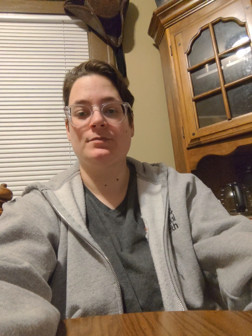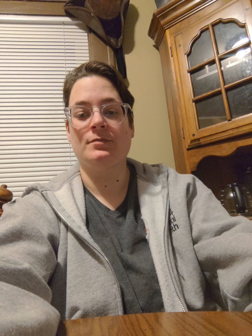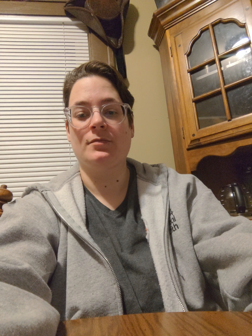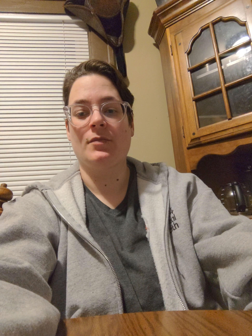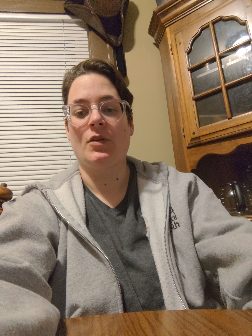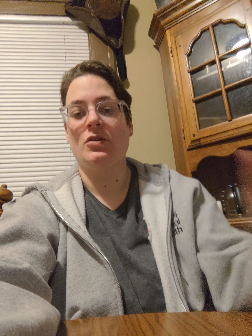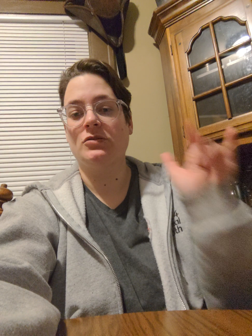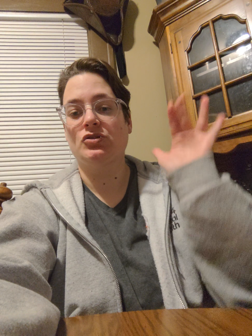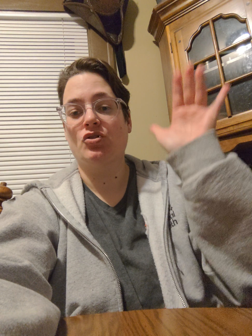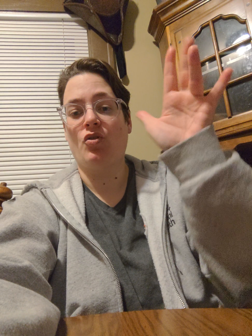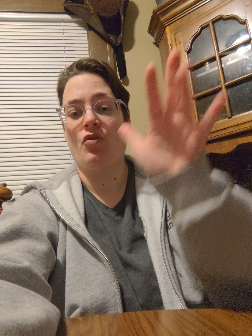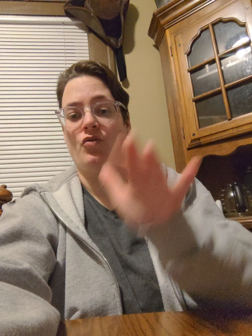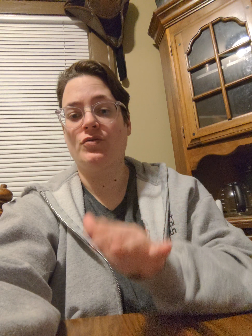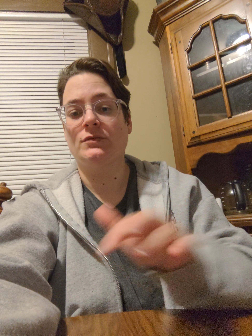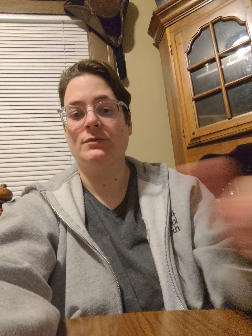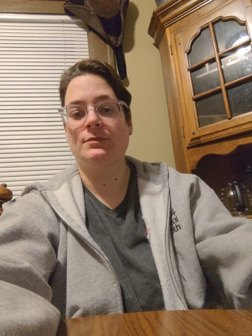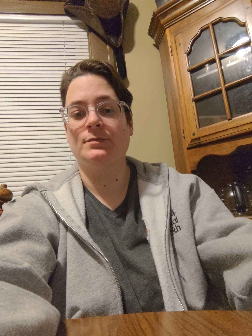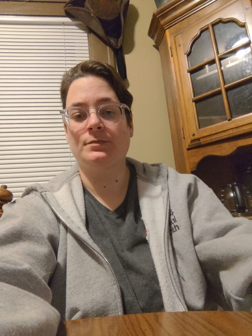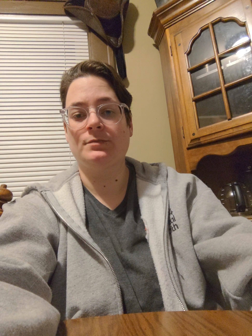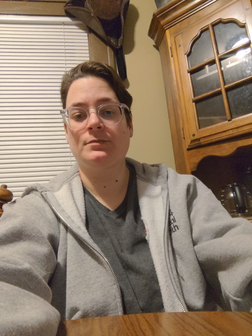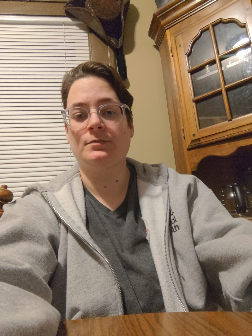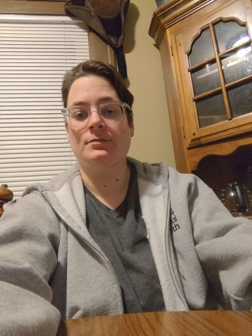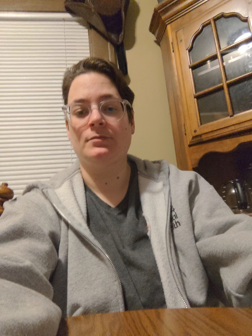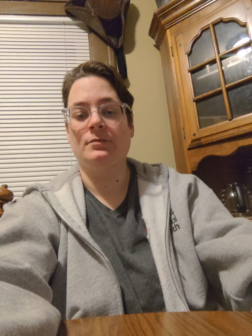snow